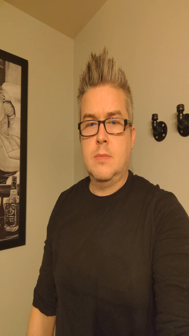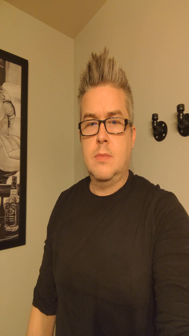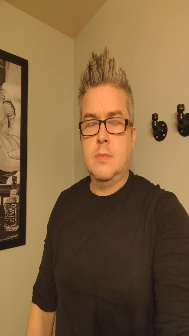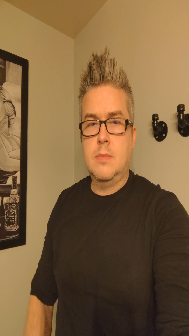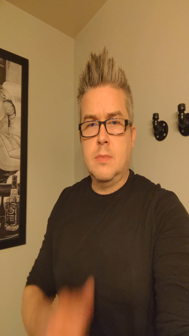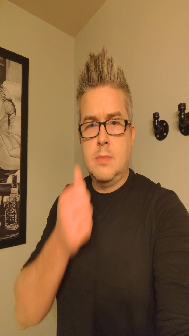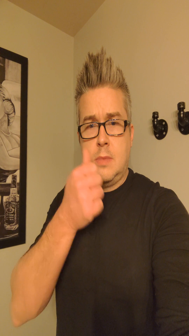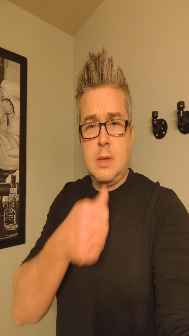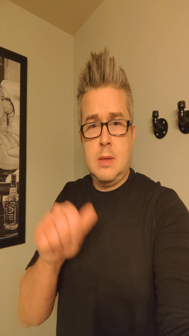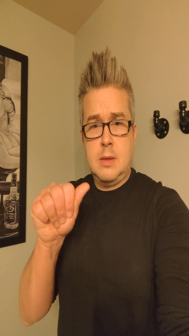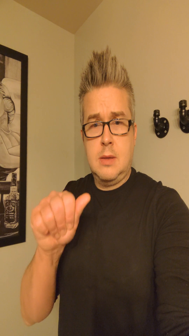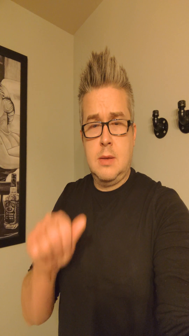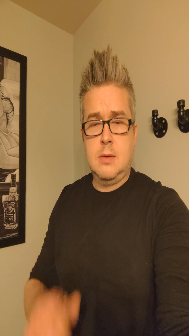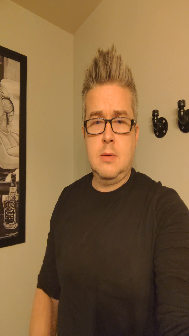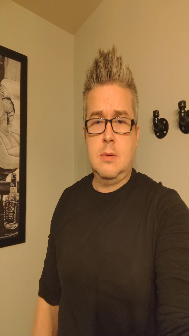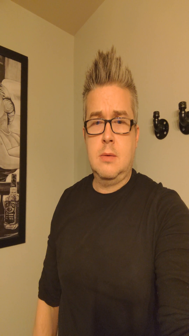any